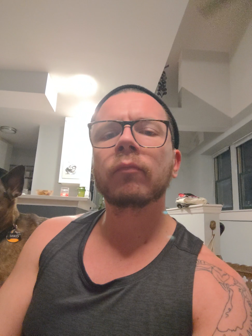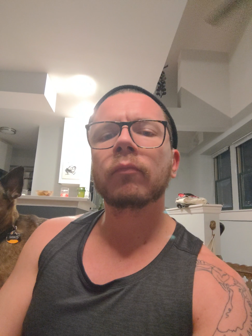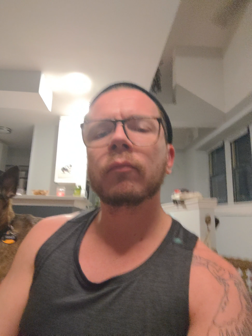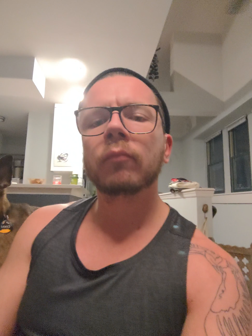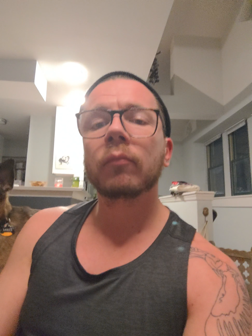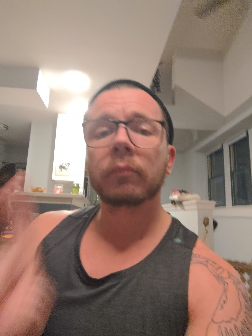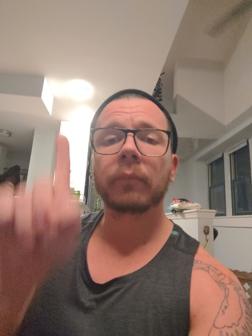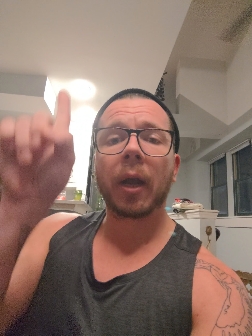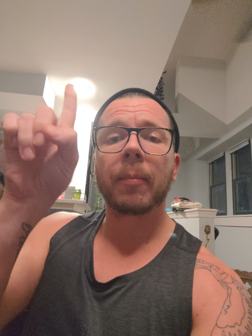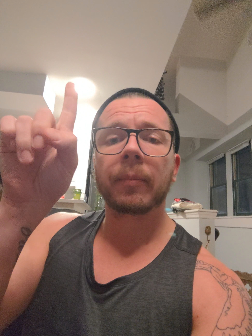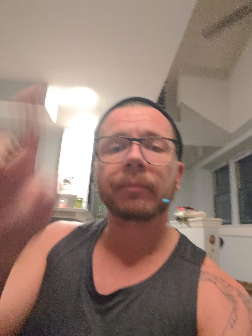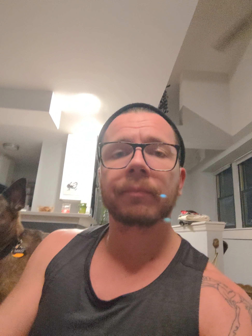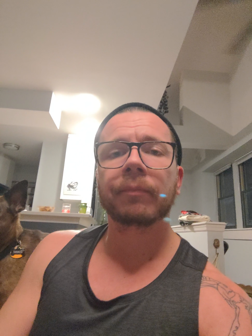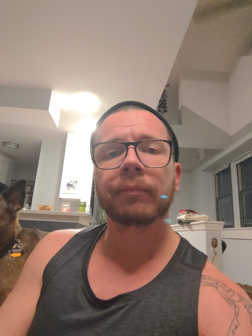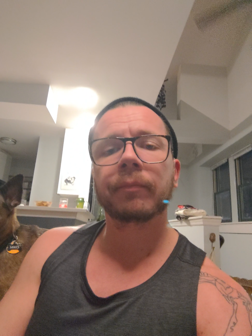up